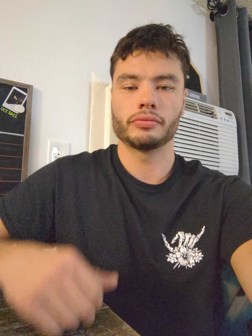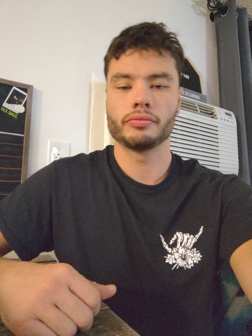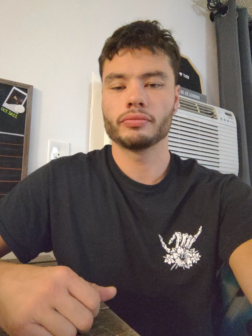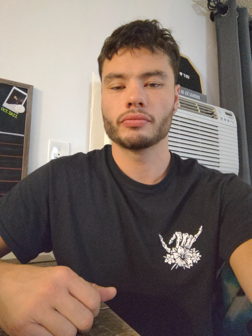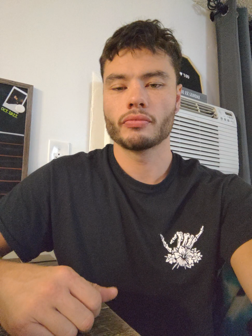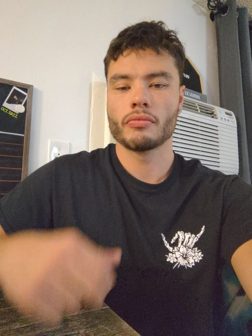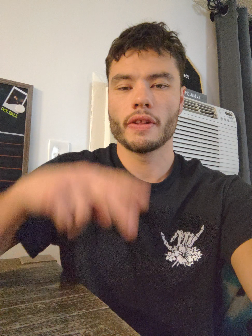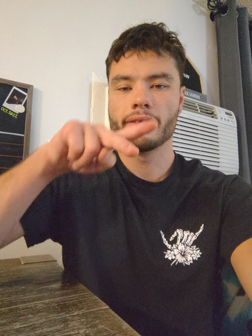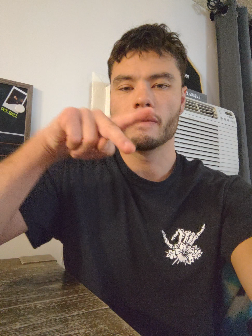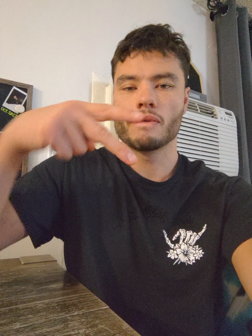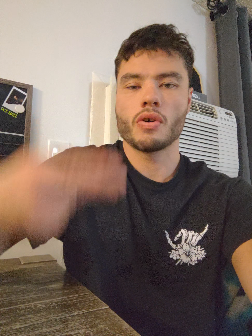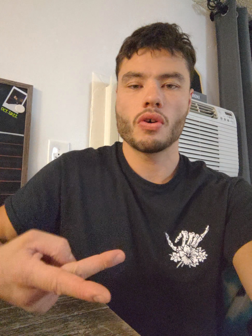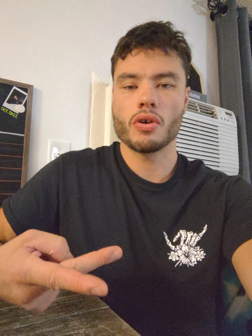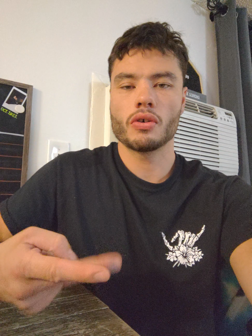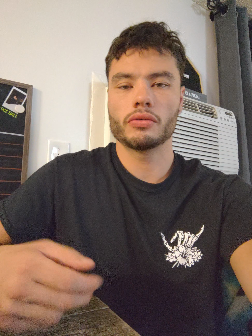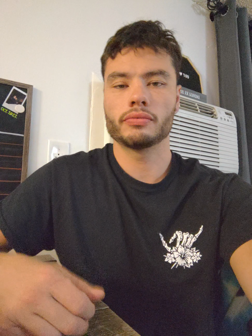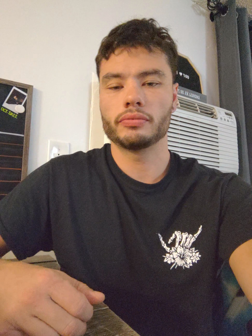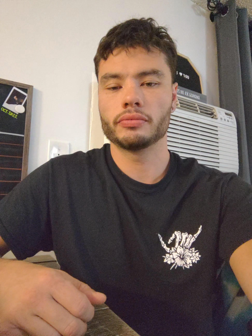fall